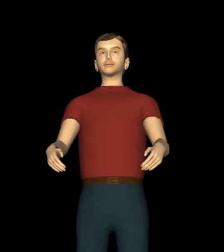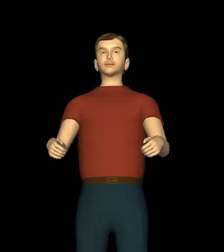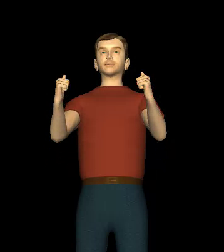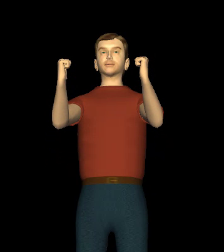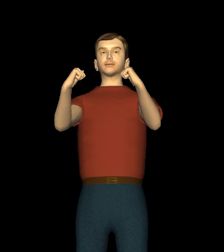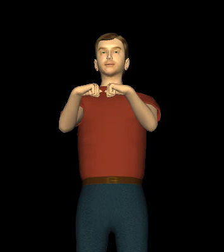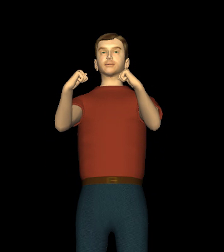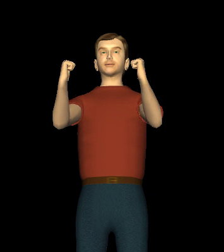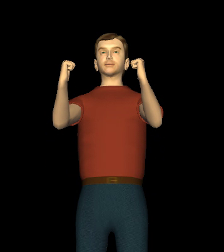حسنا